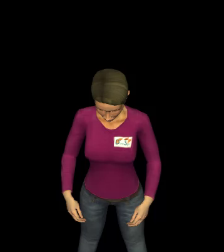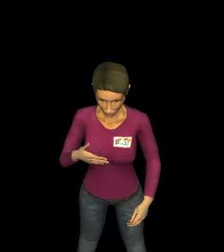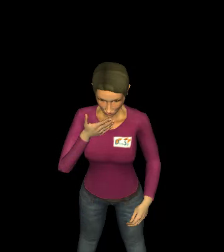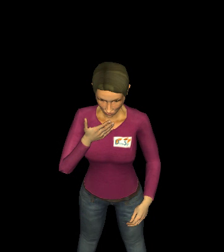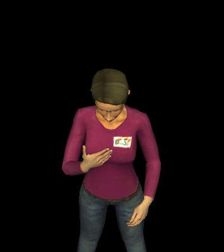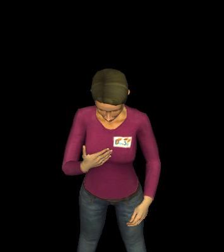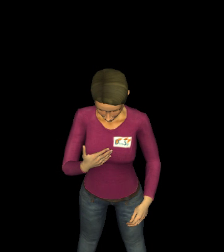يشكر